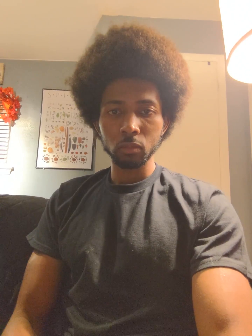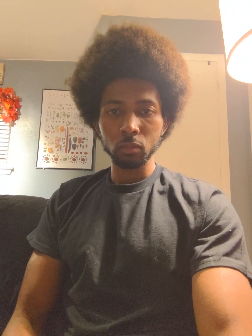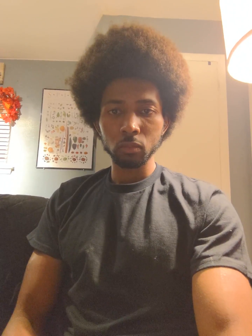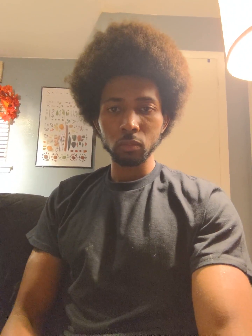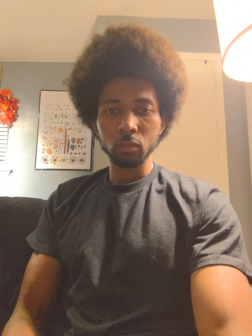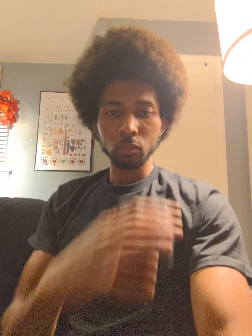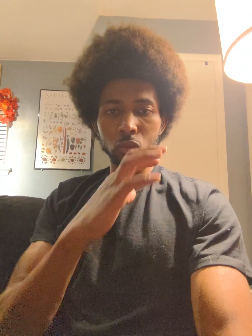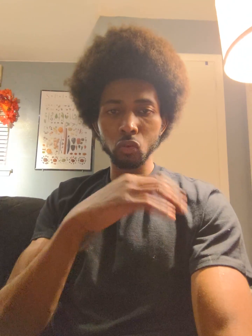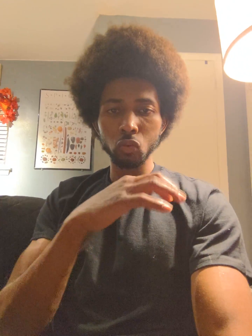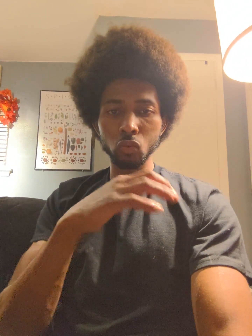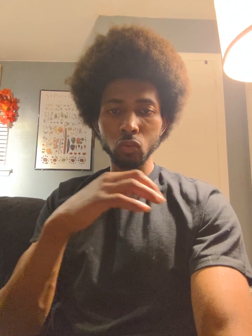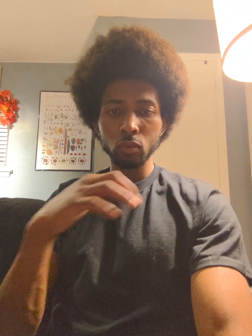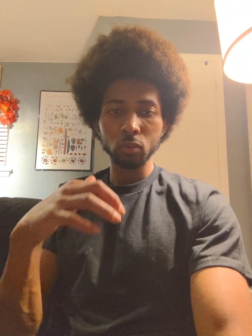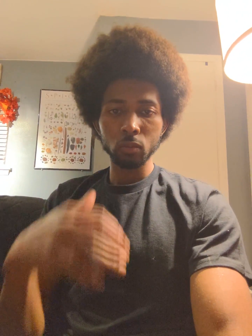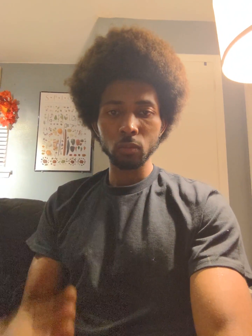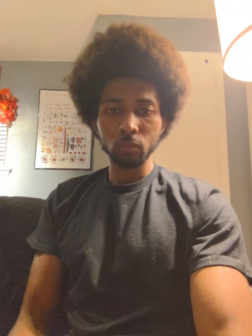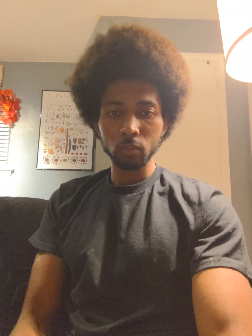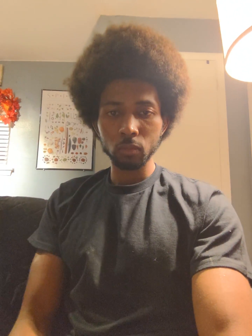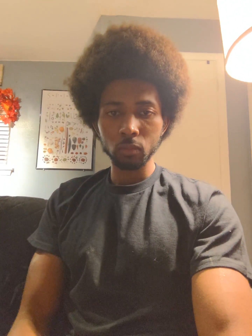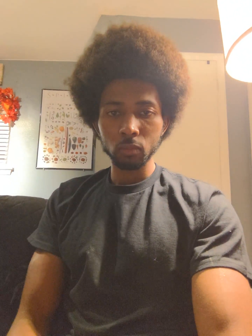grapes